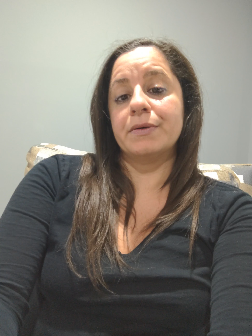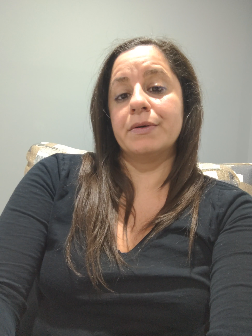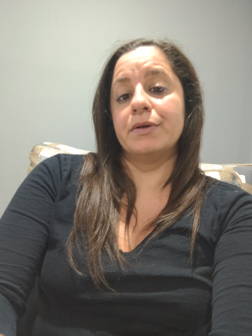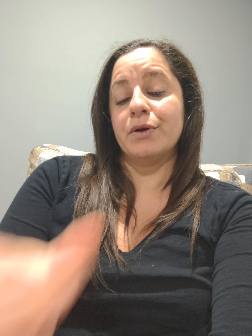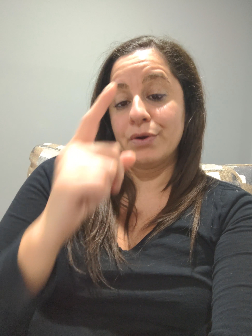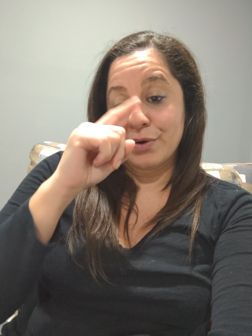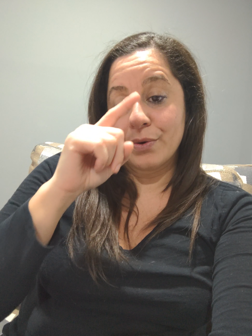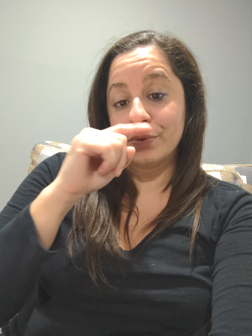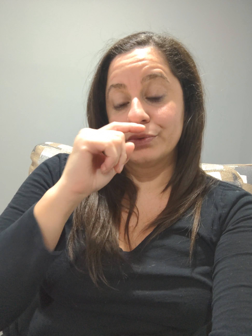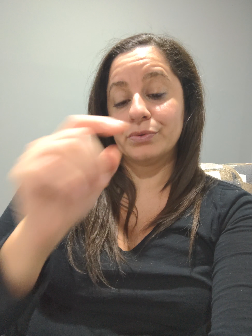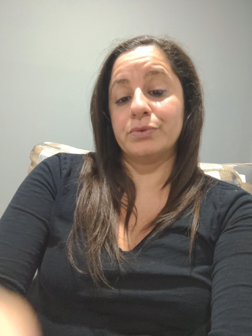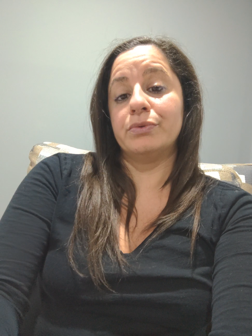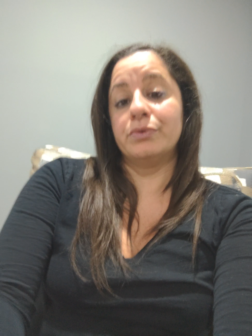noisy